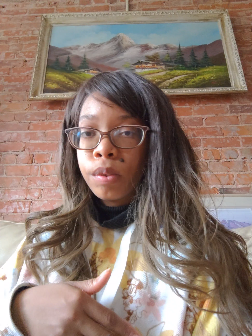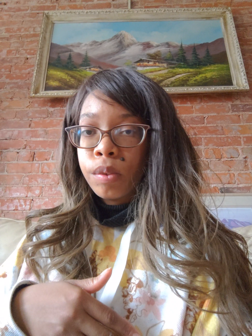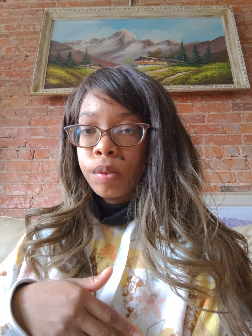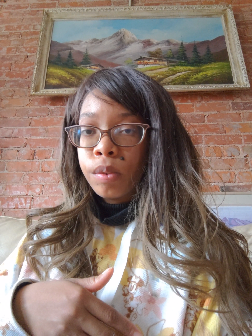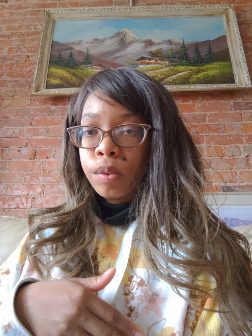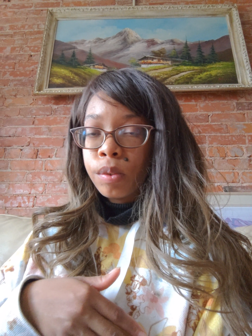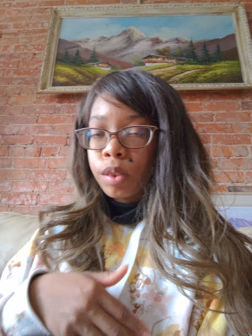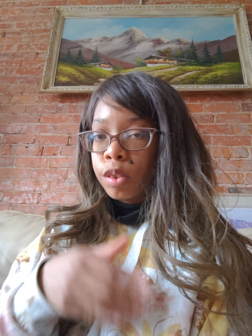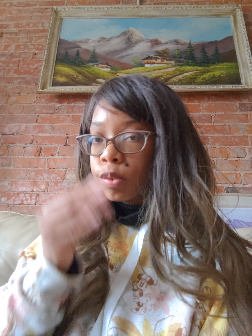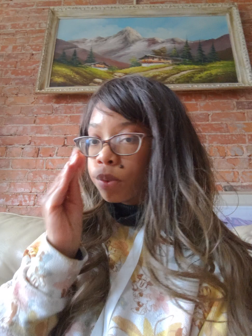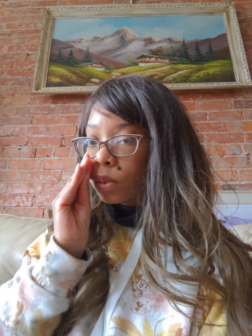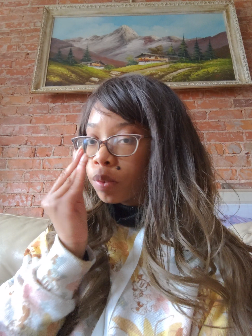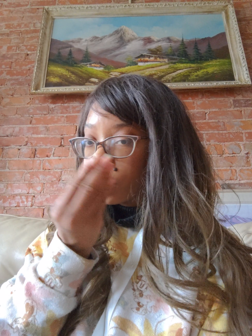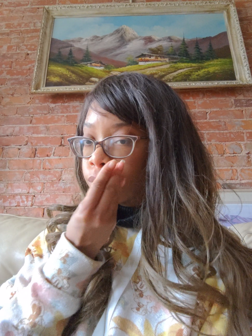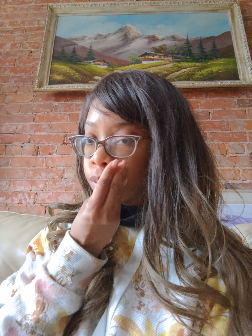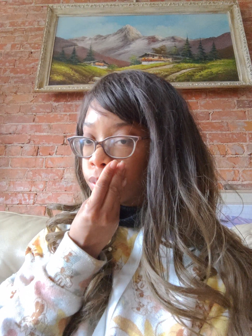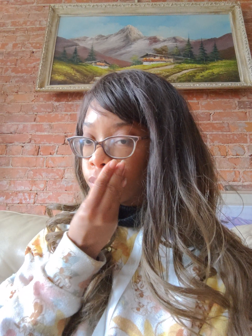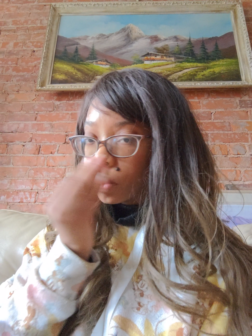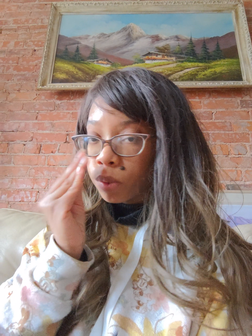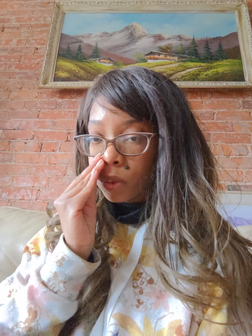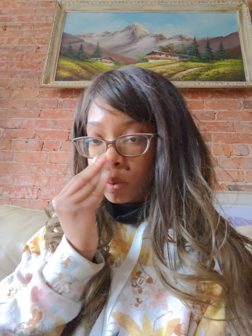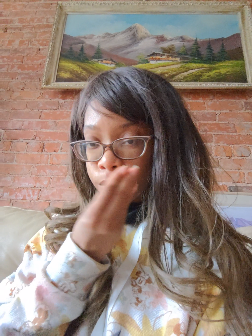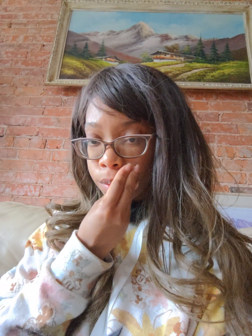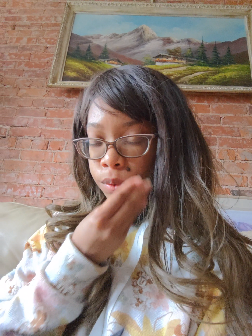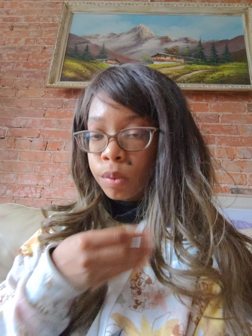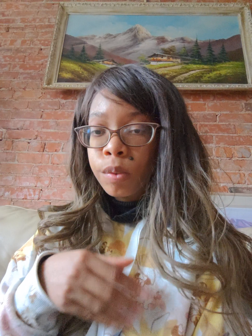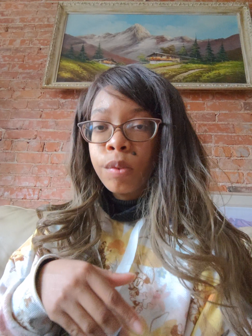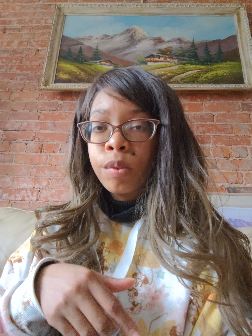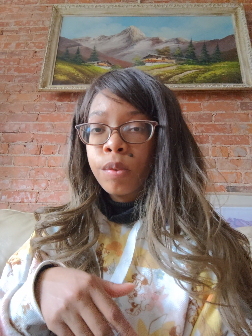flower